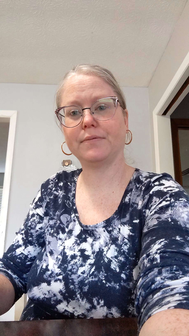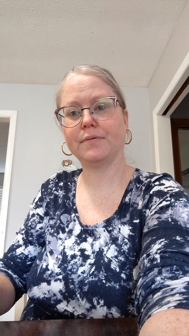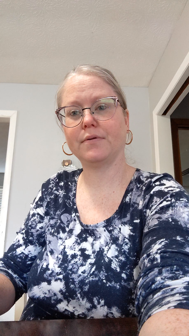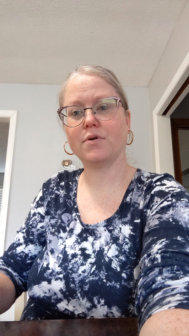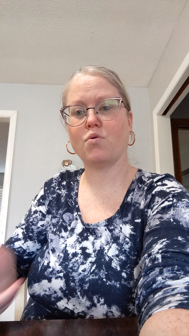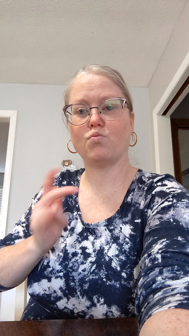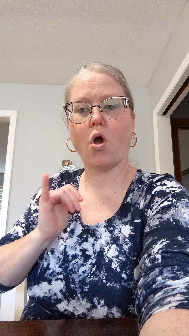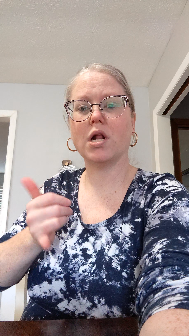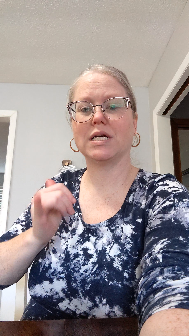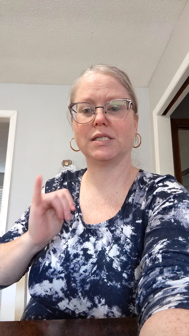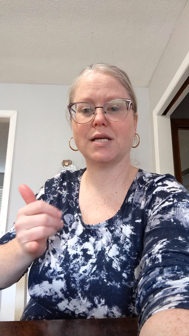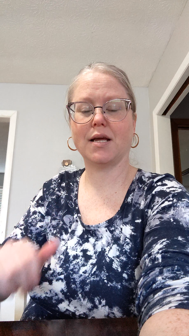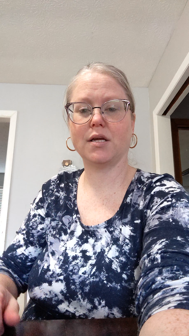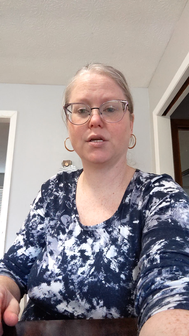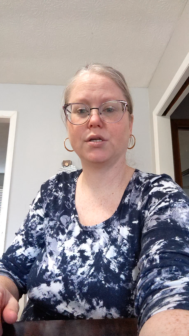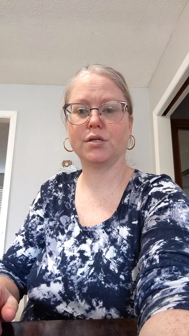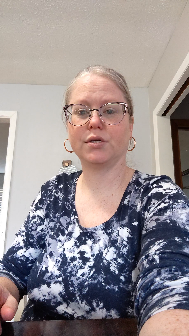rocking chair